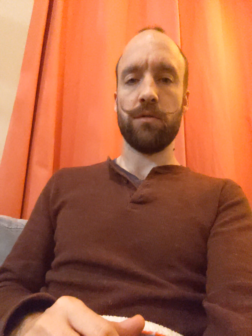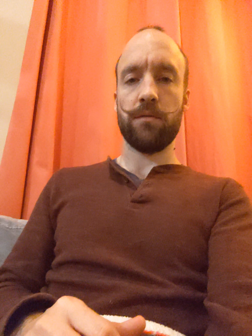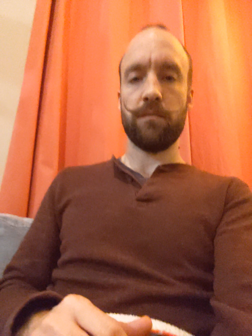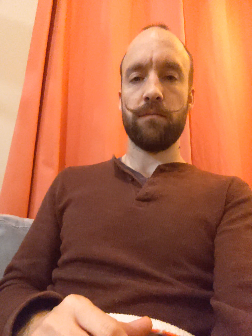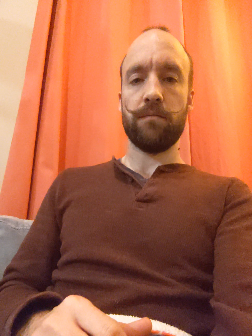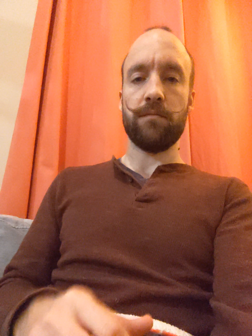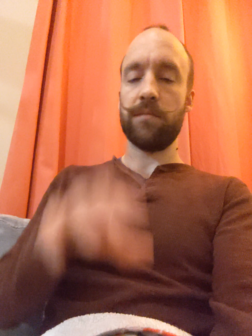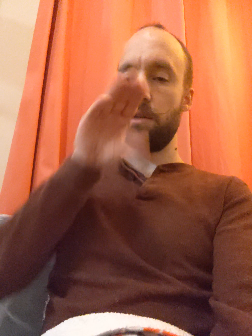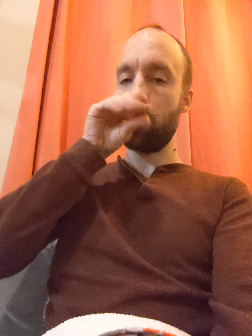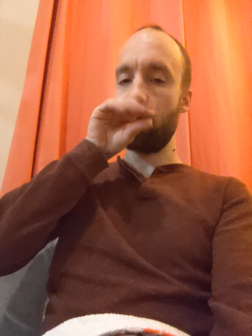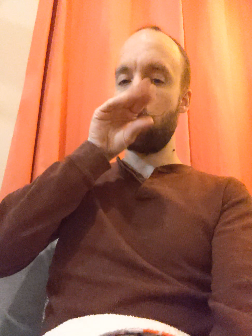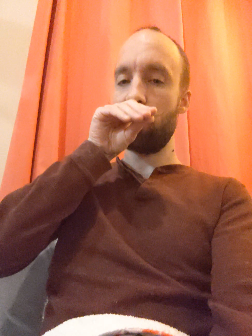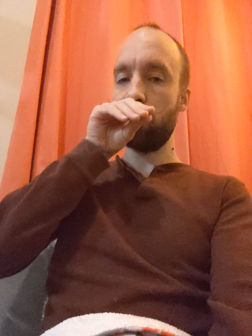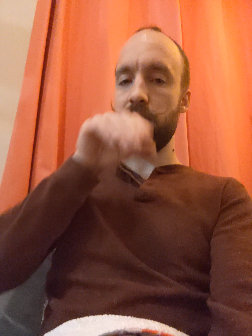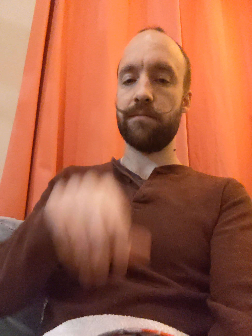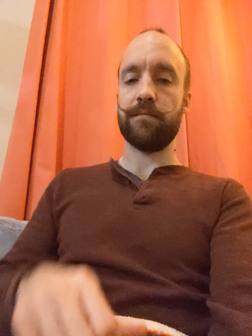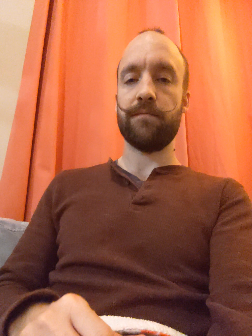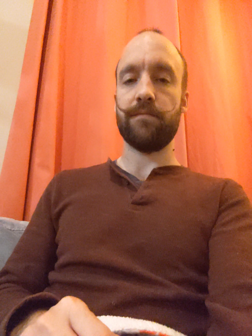goose